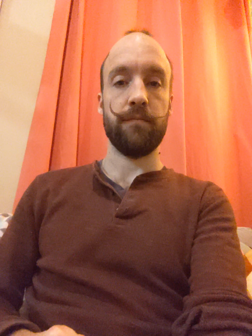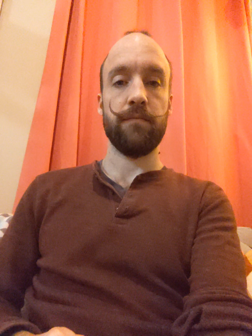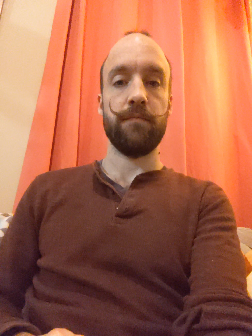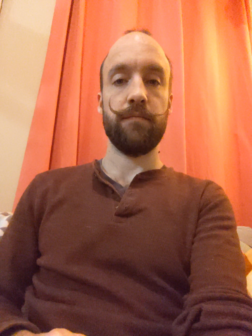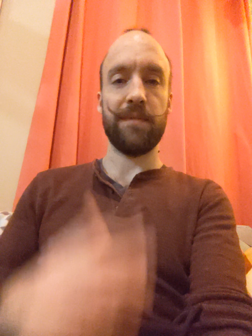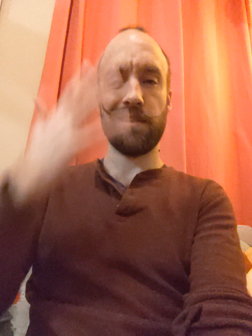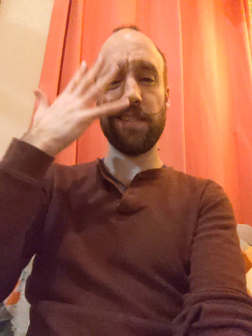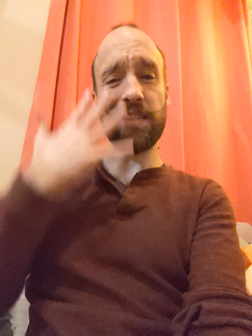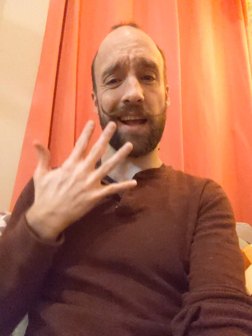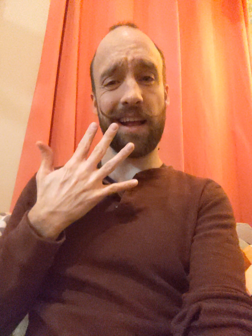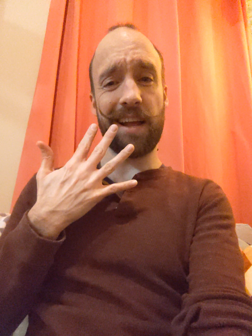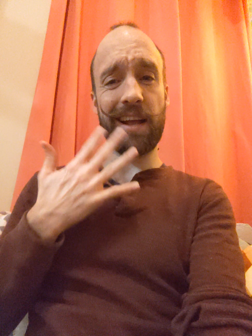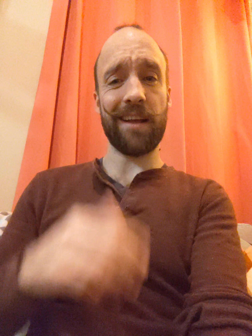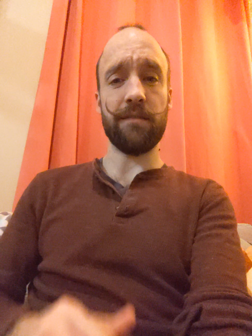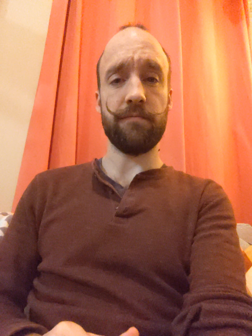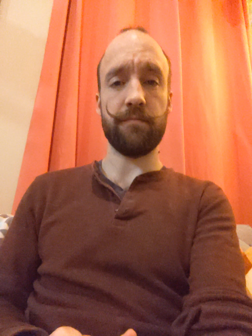sad